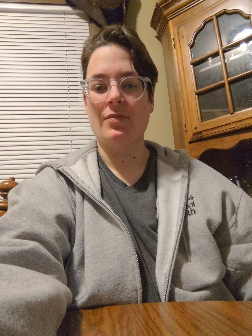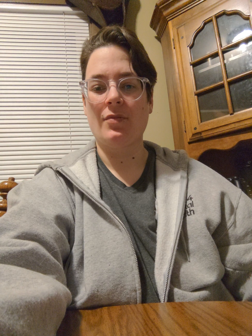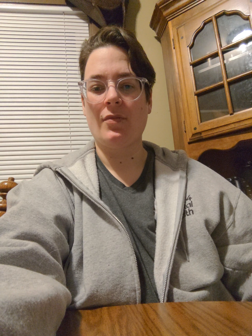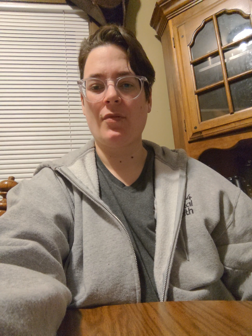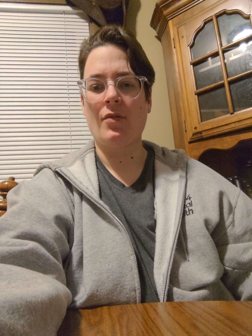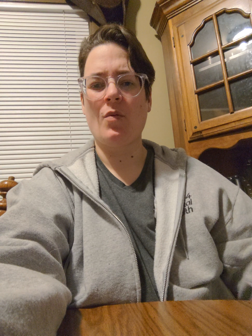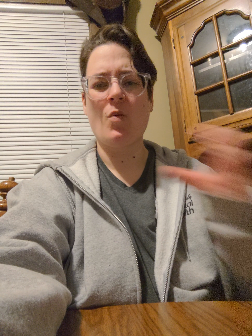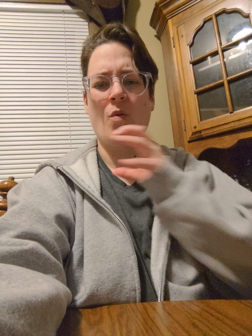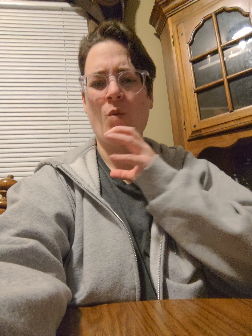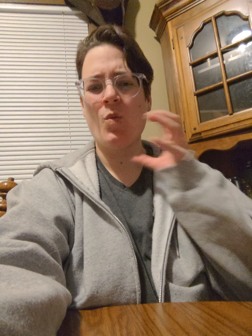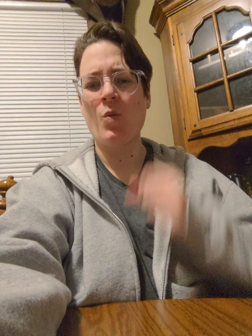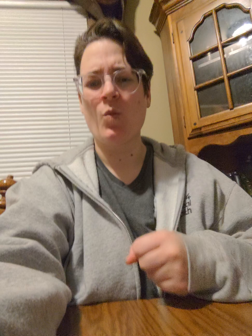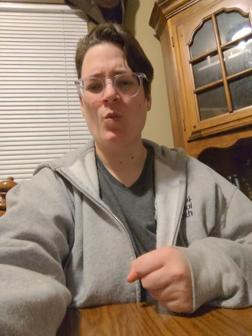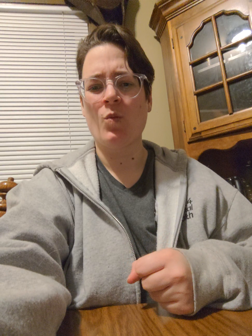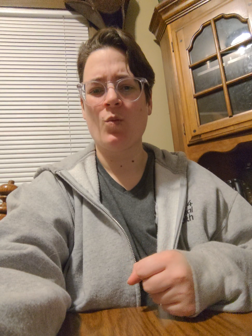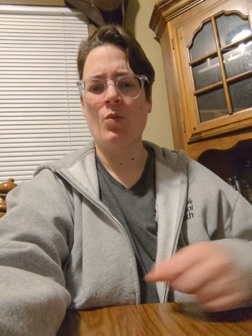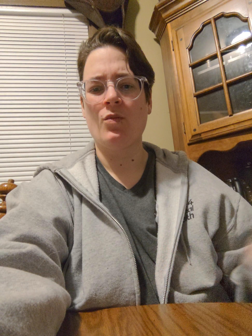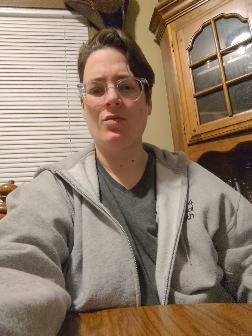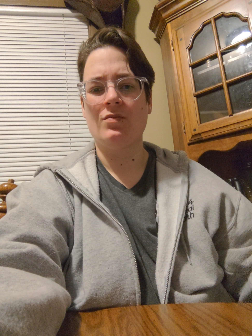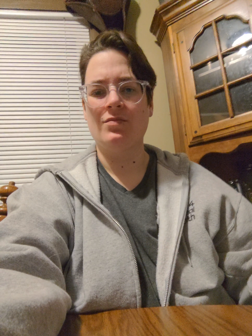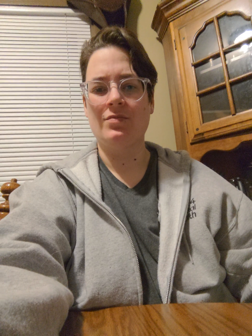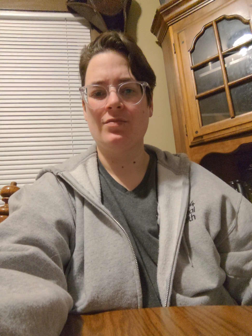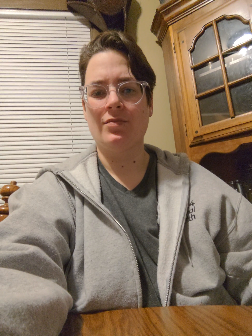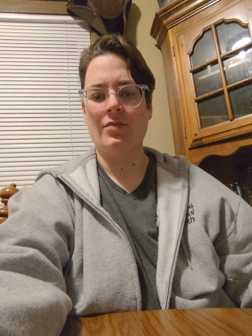old